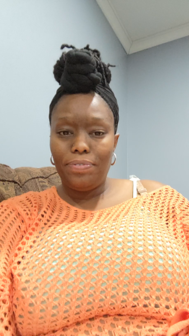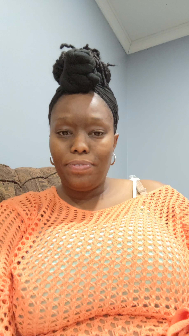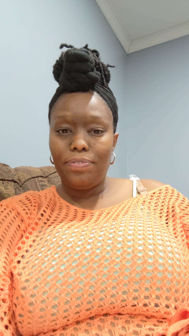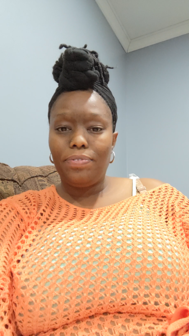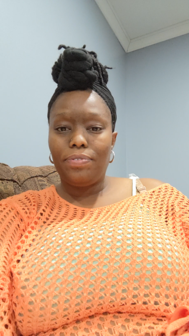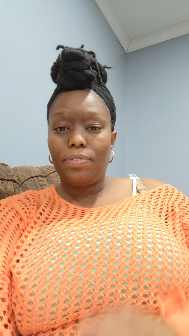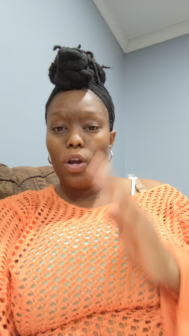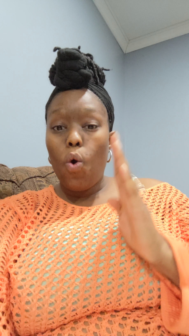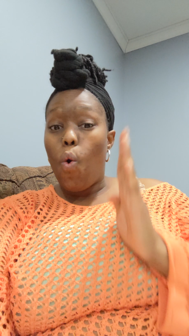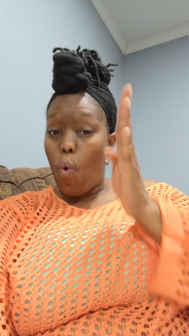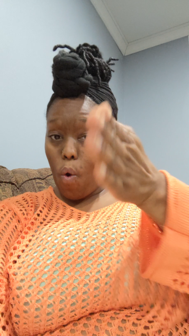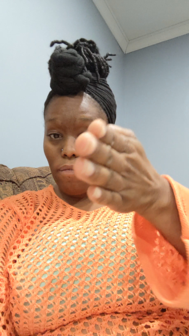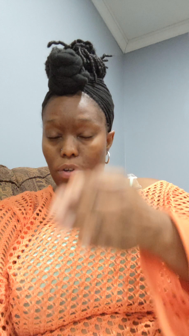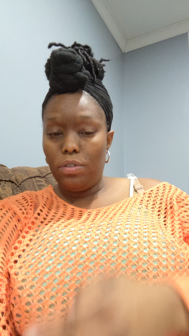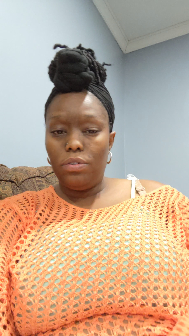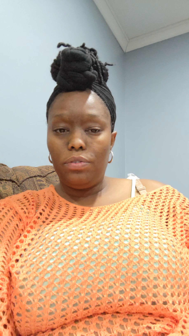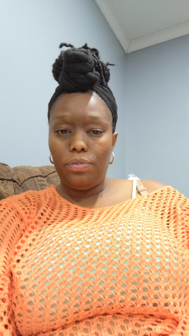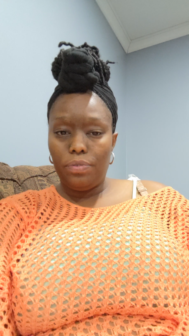over